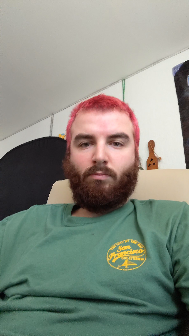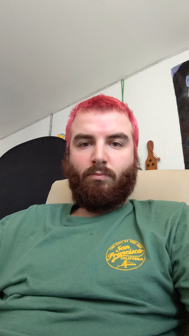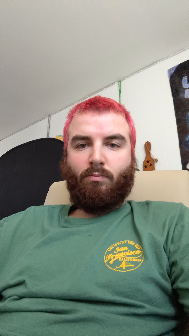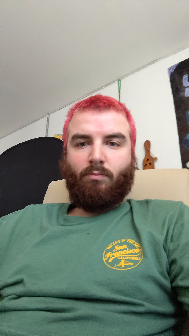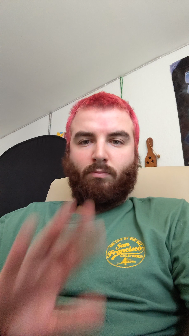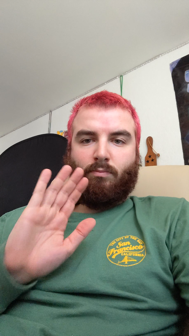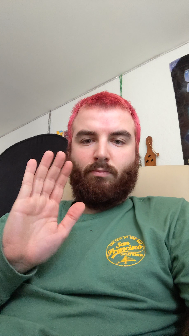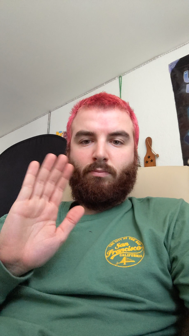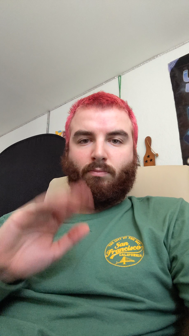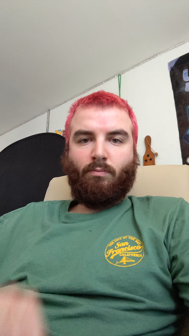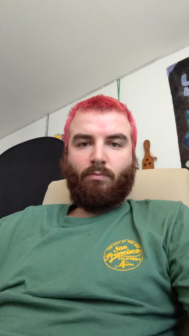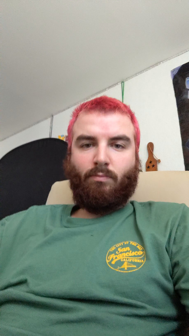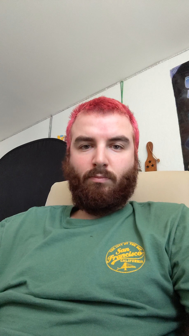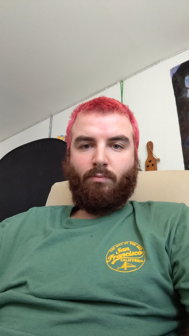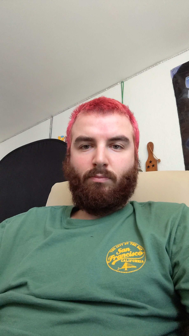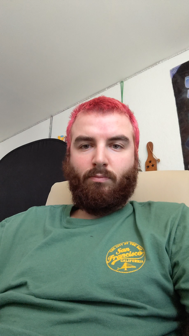hi